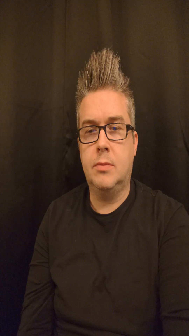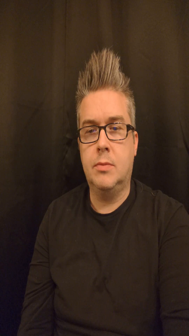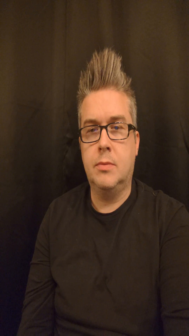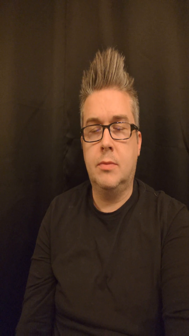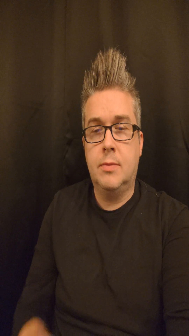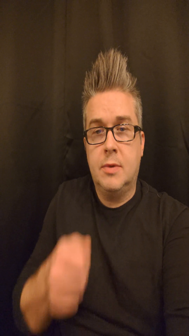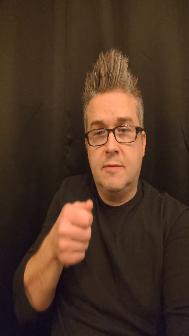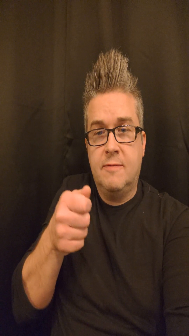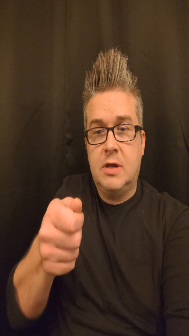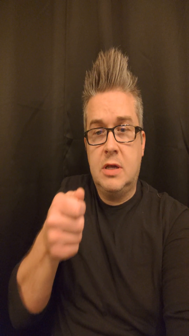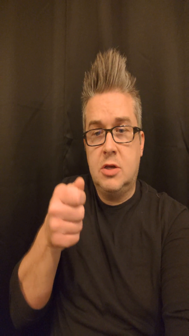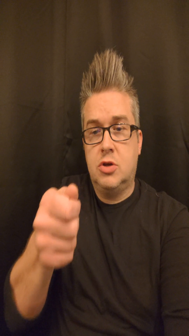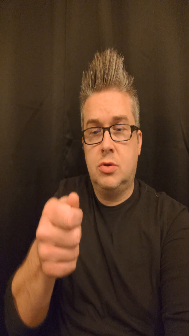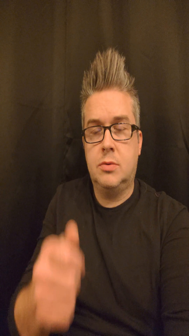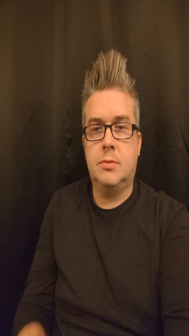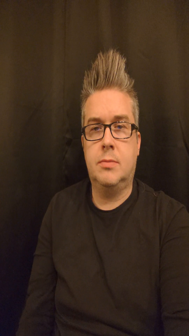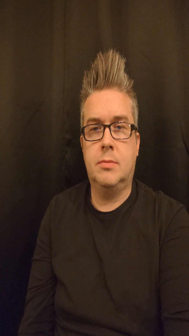vacuum